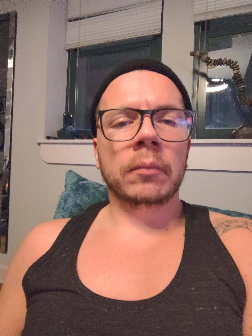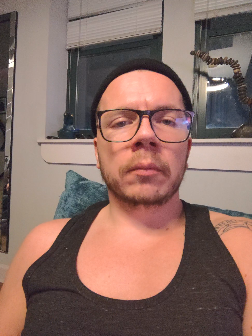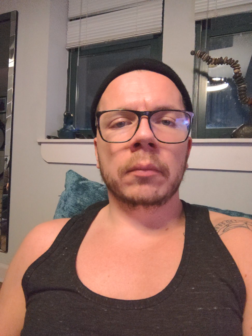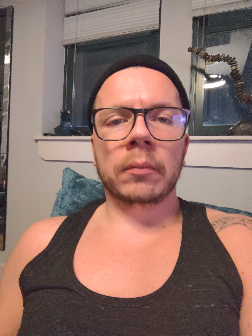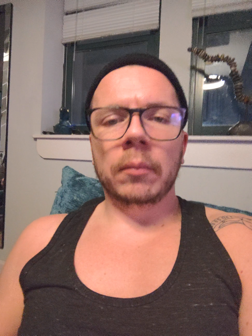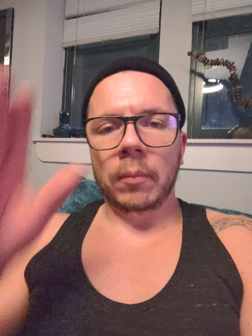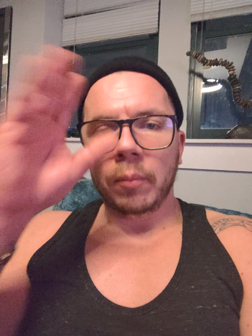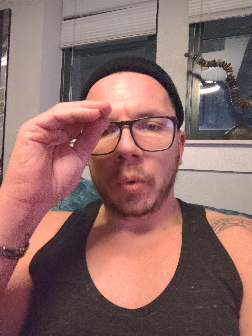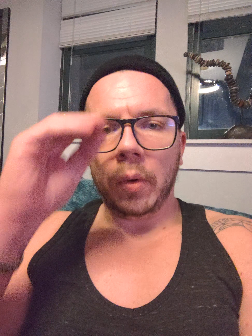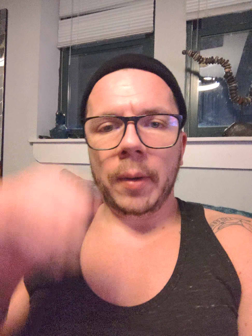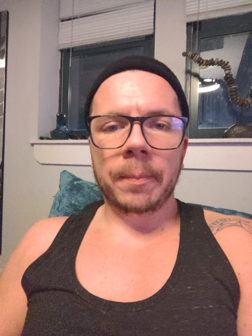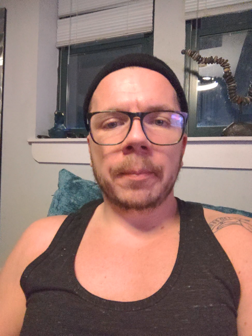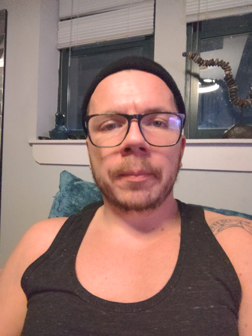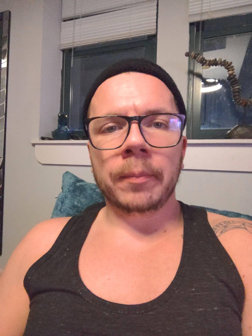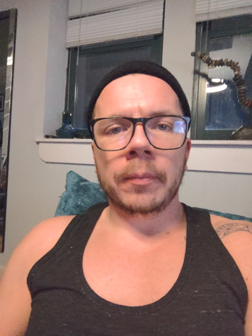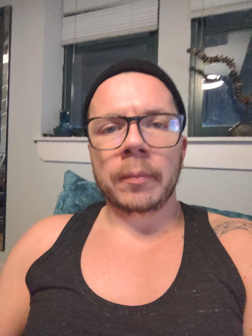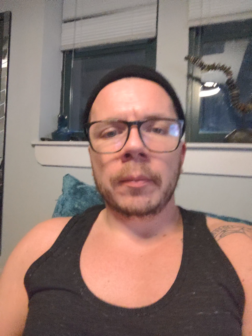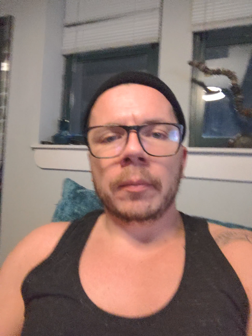boy